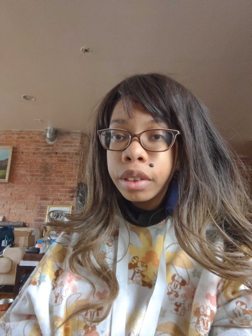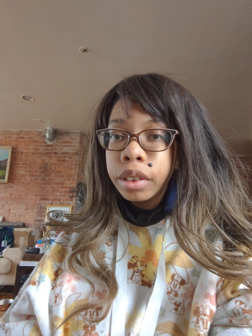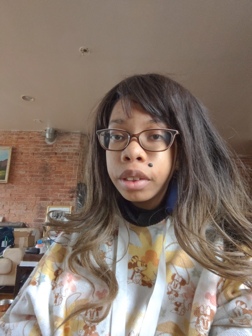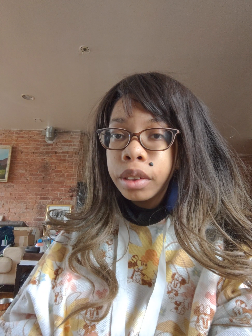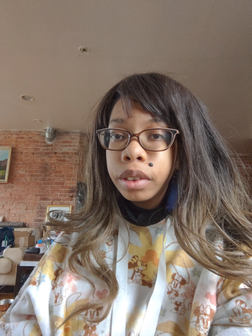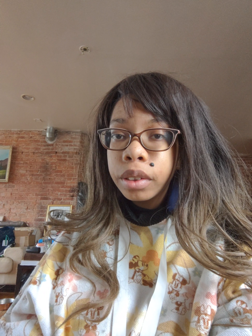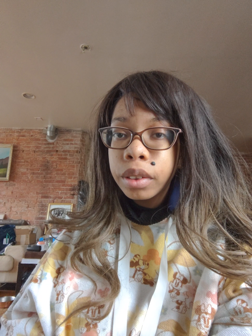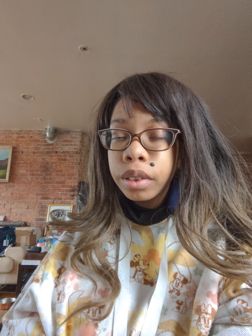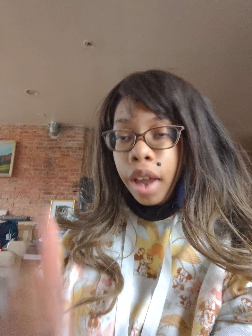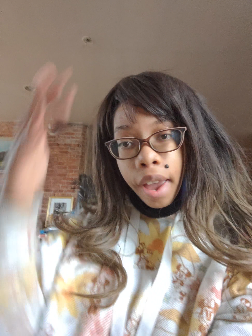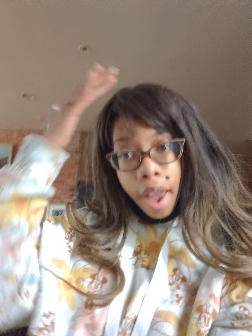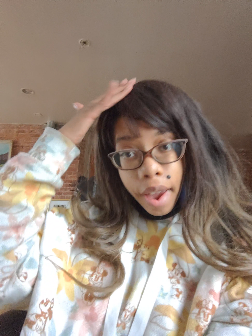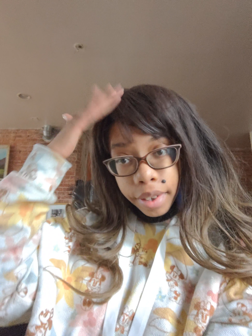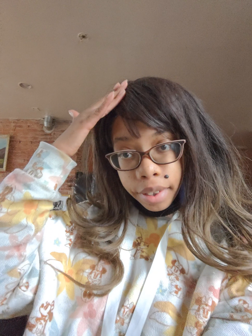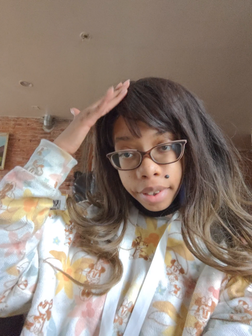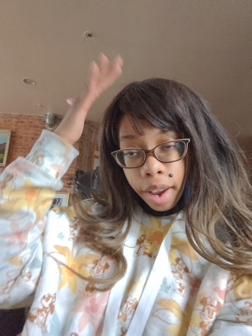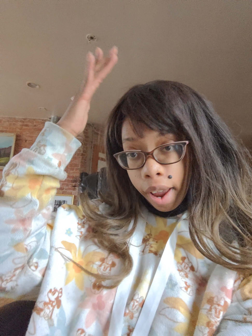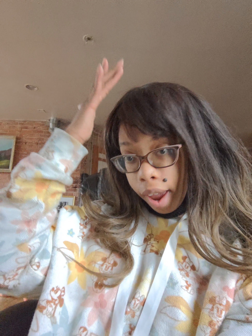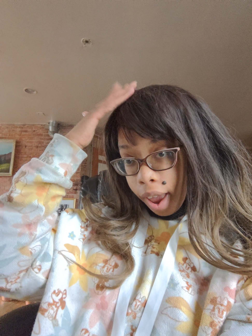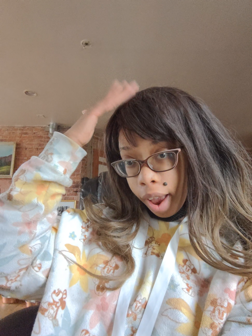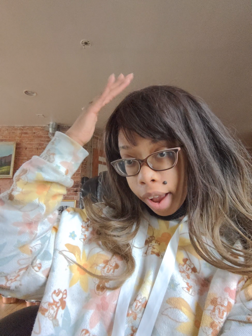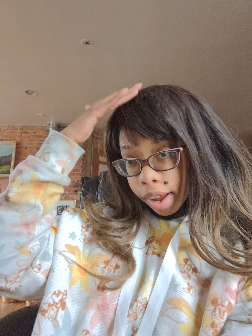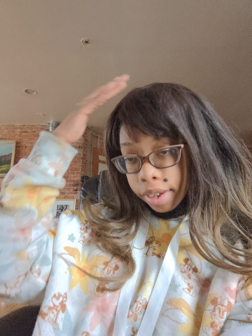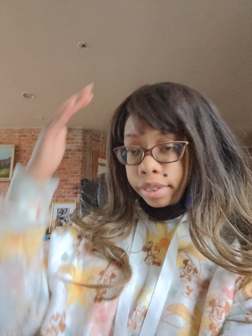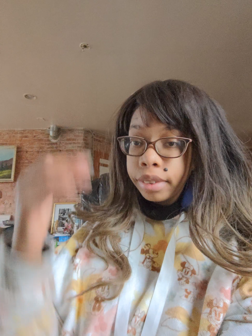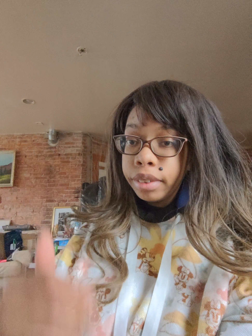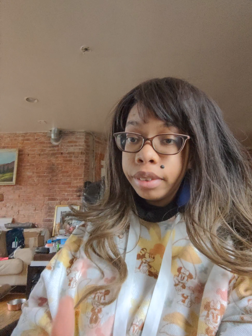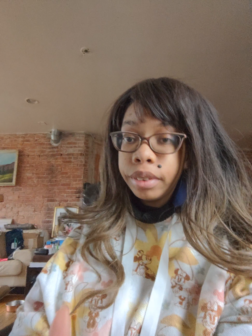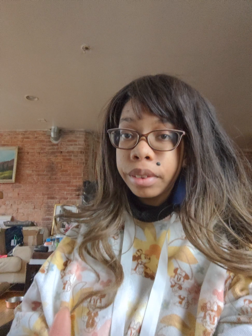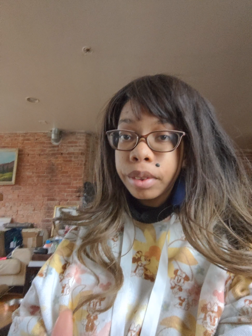hat